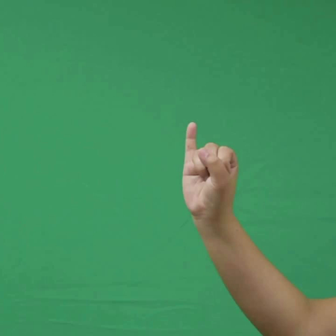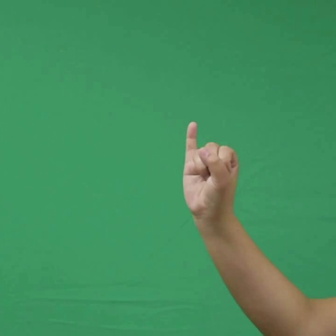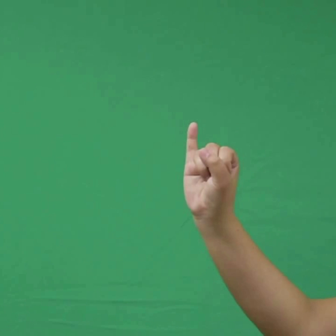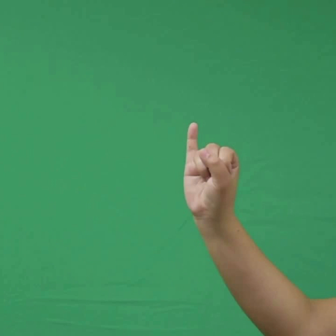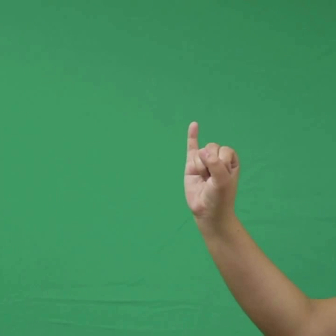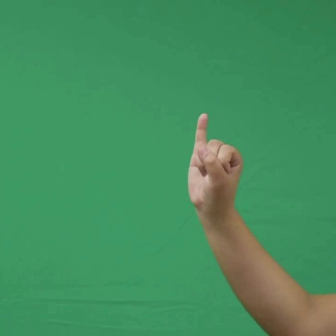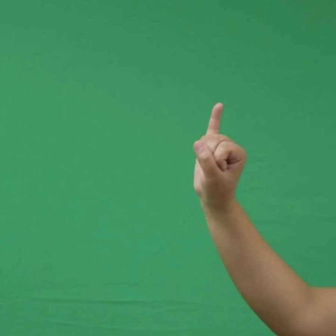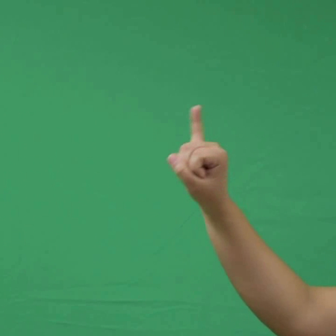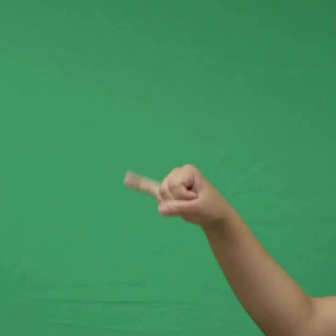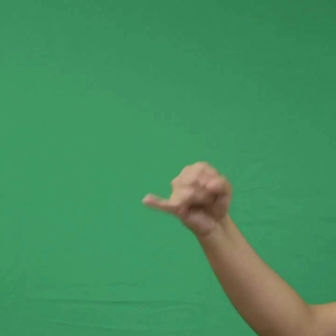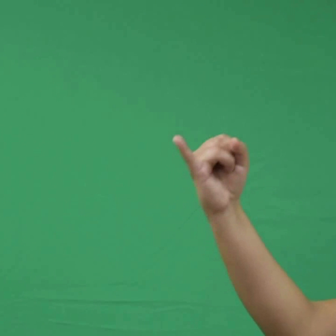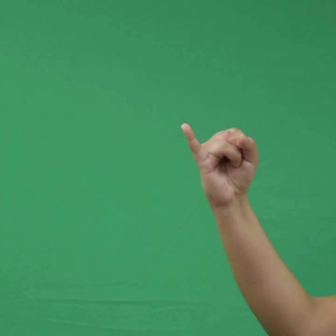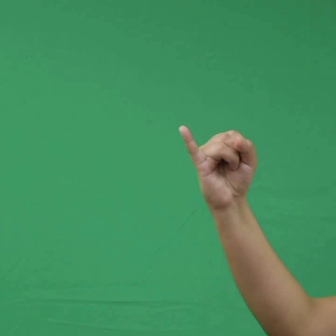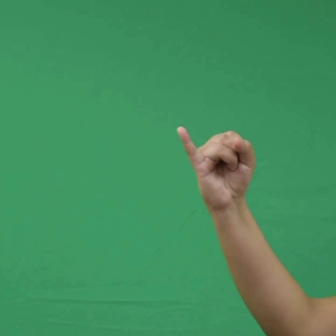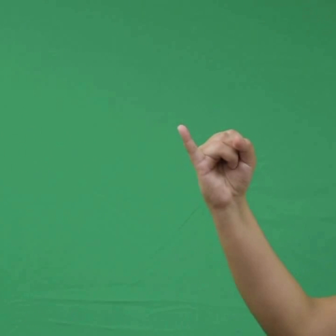J